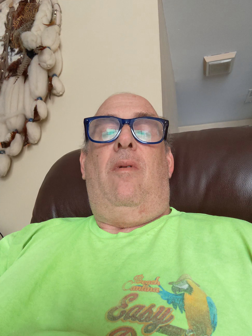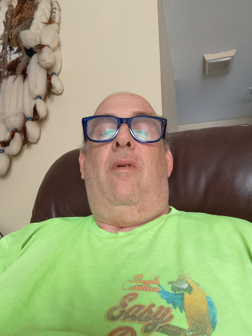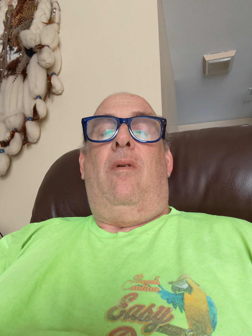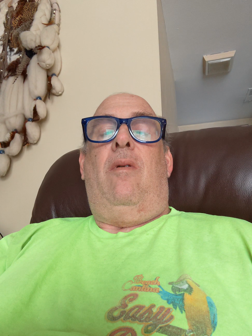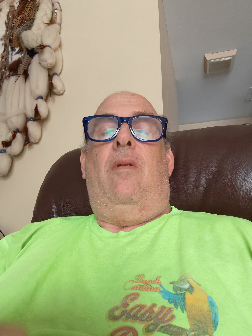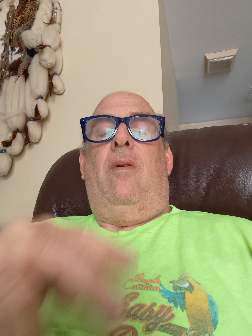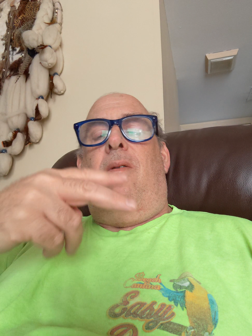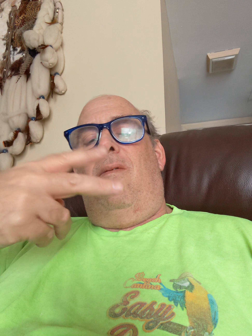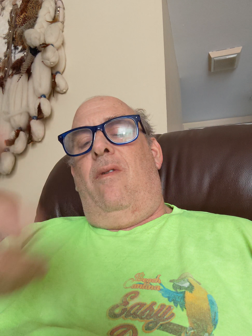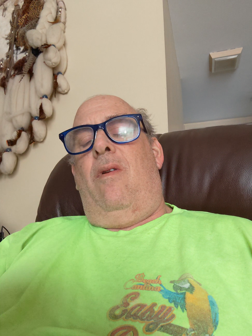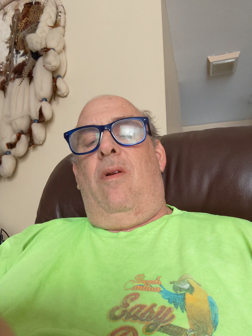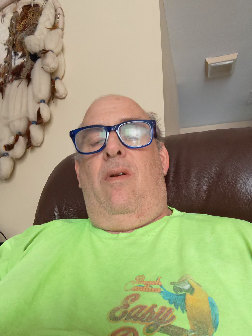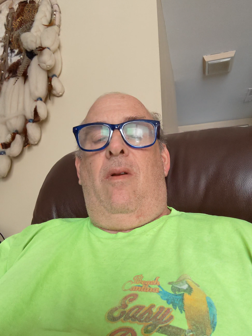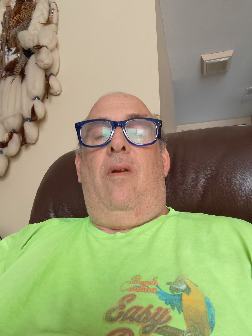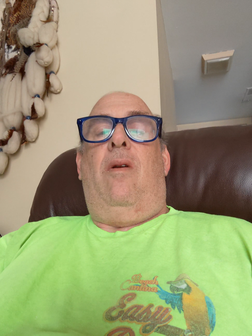fall